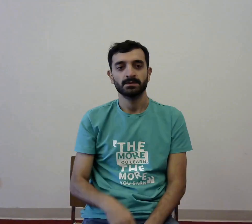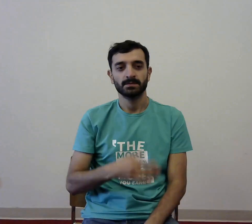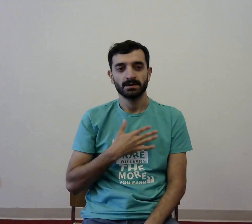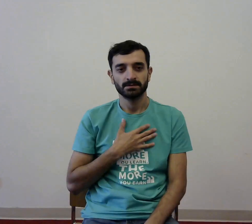mən